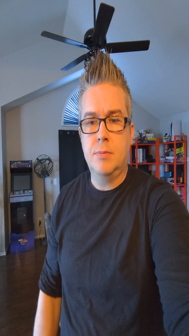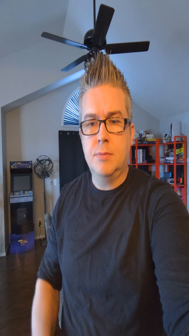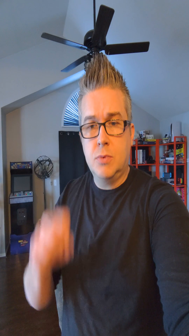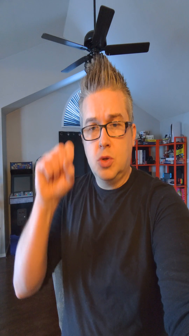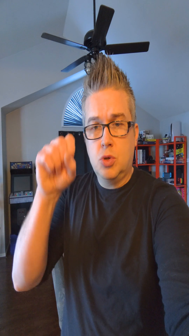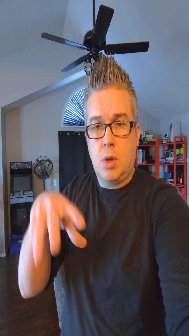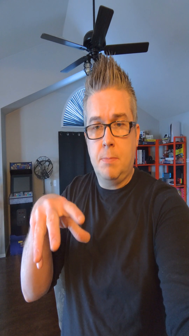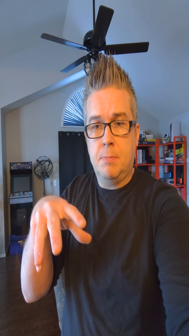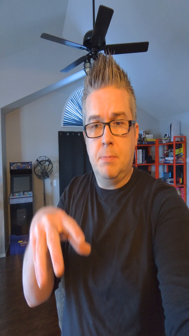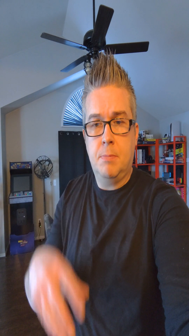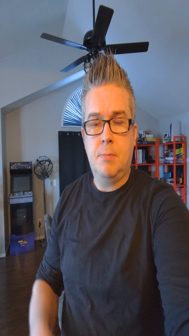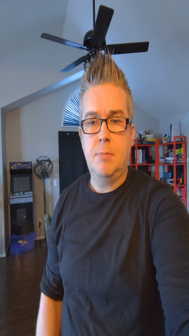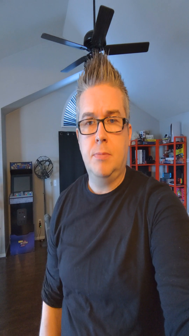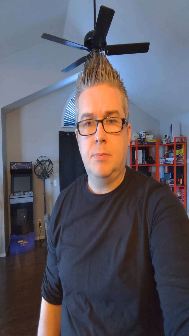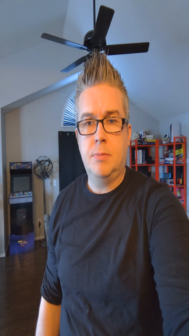drop